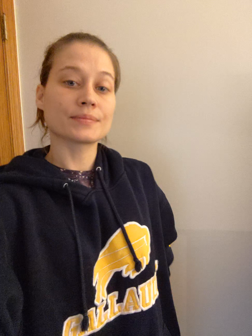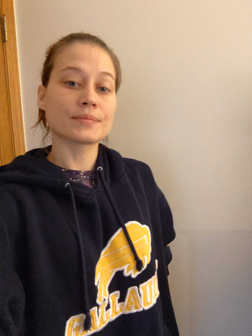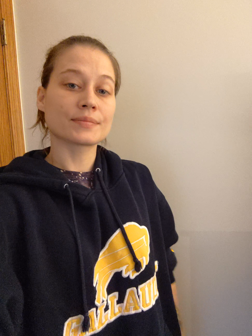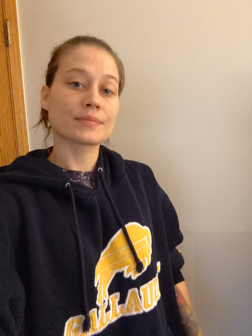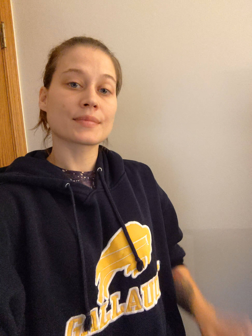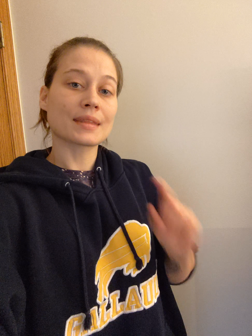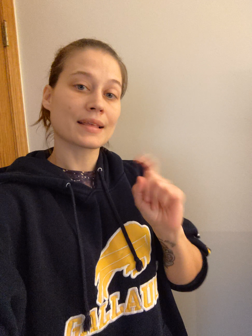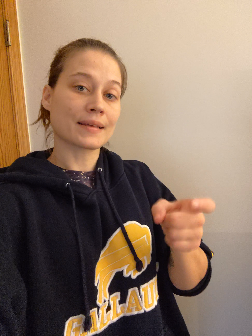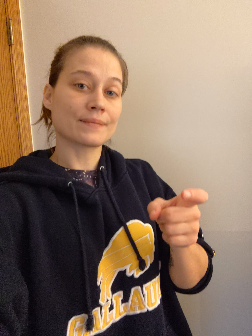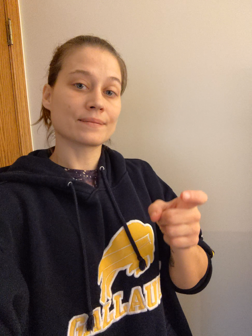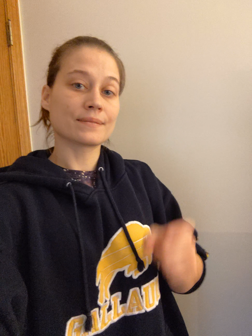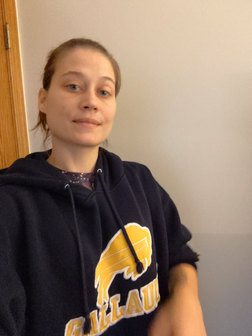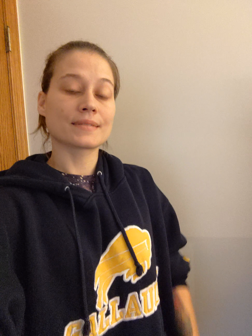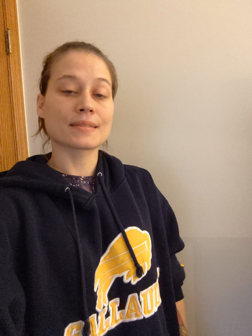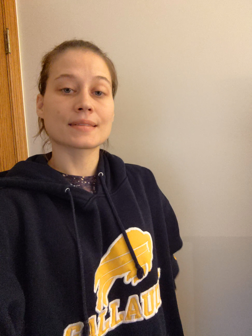gift